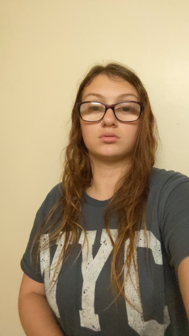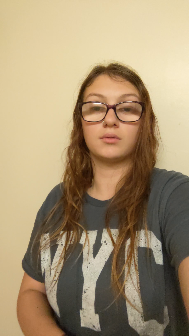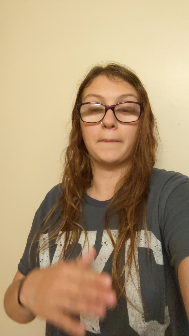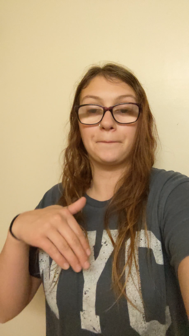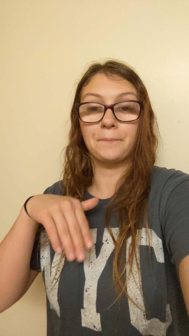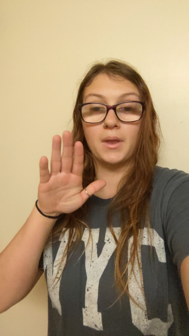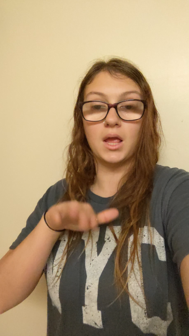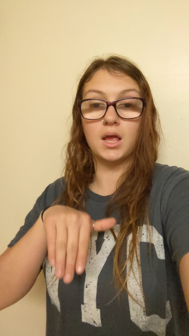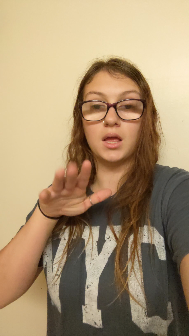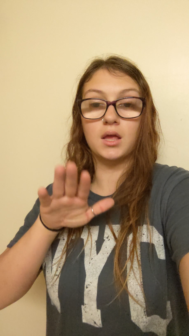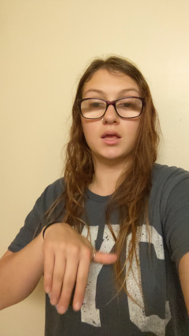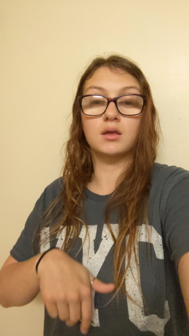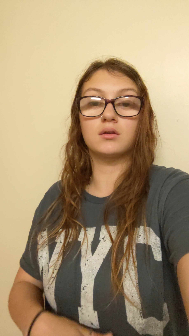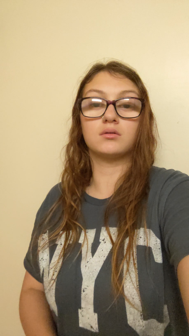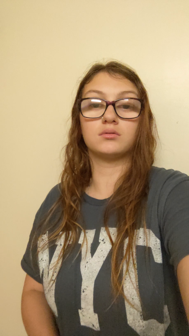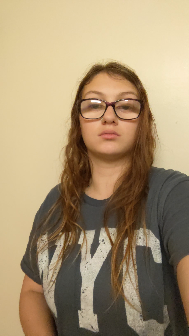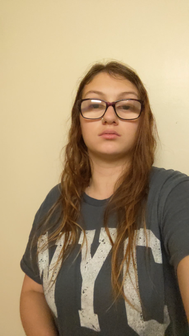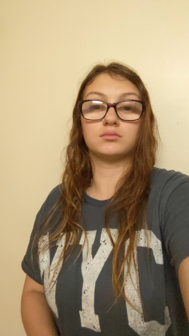paint